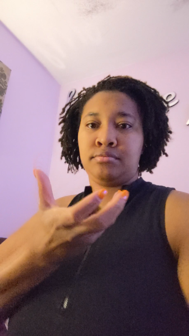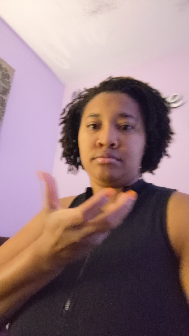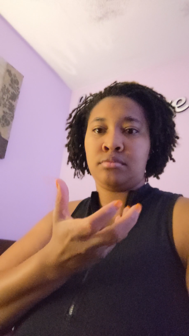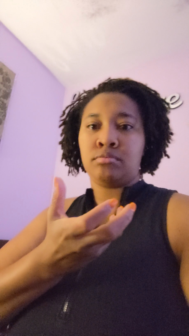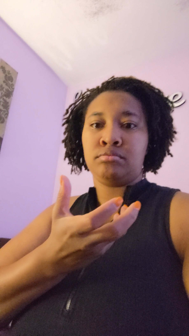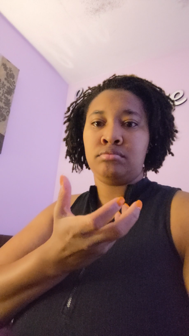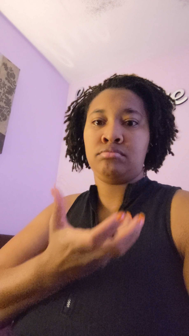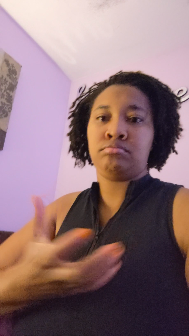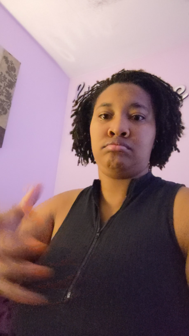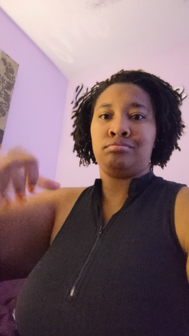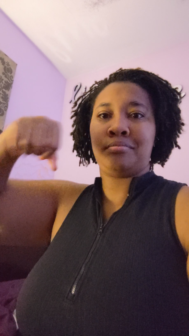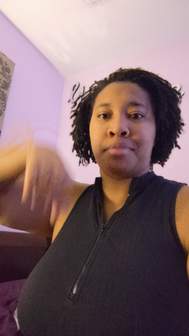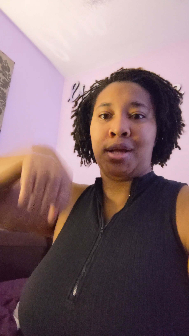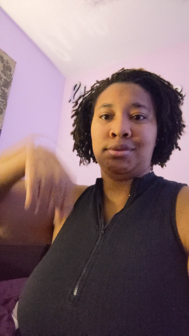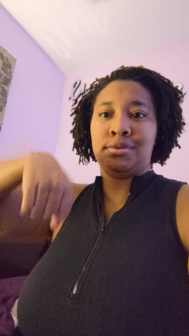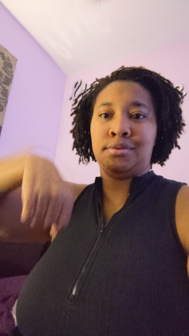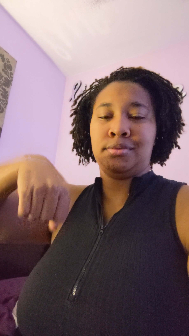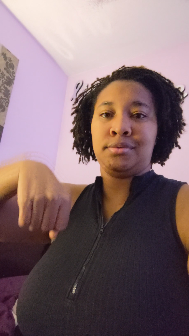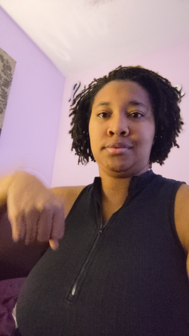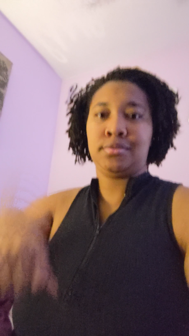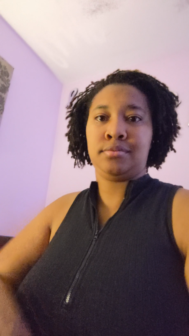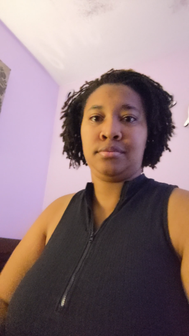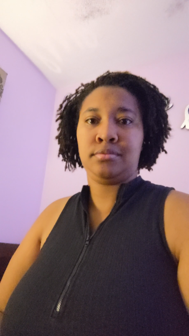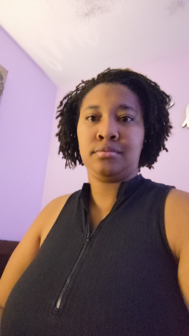basket